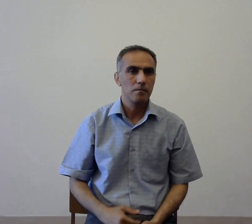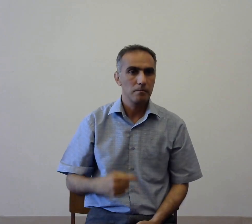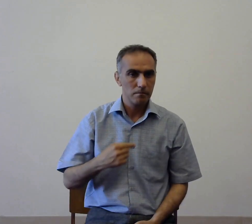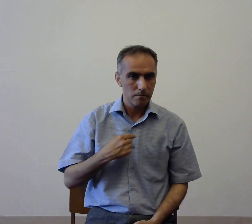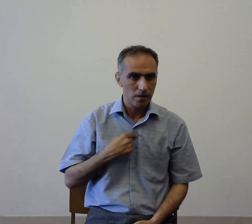mən